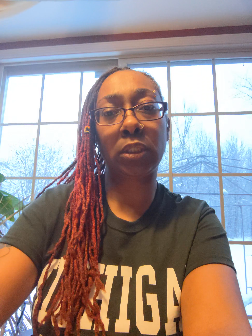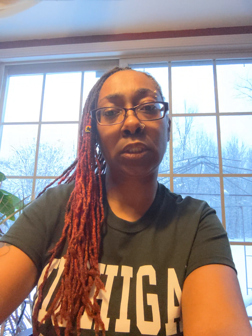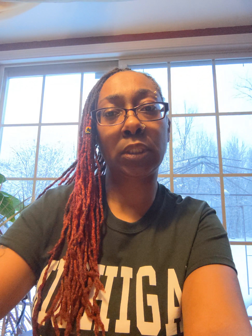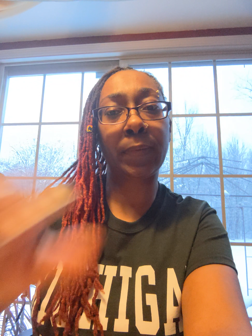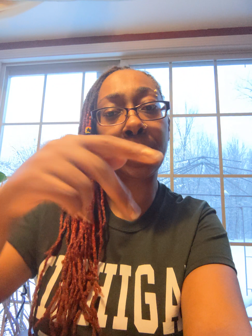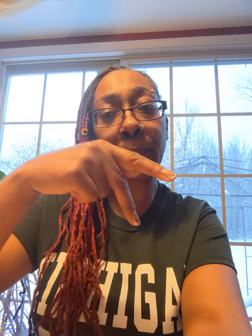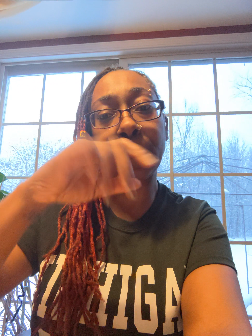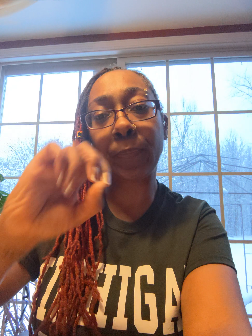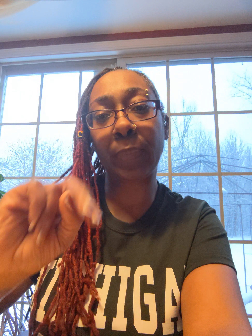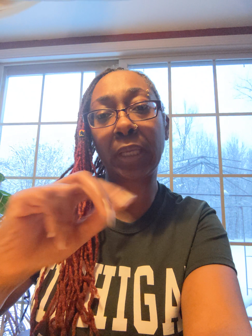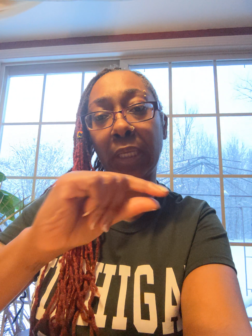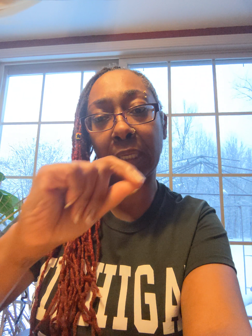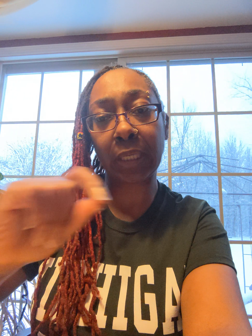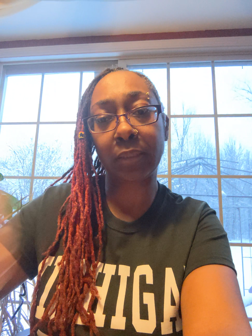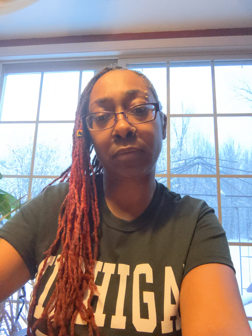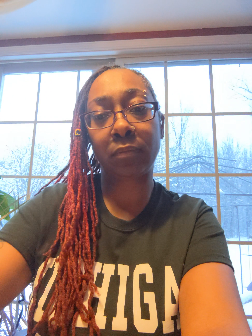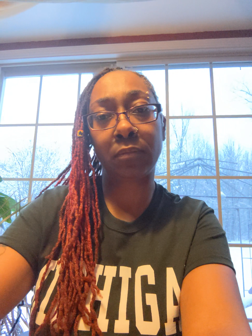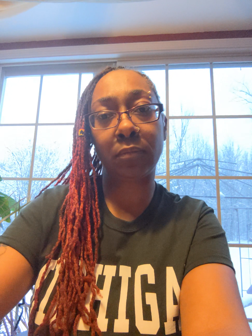pen